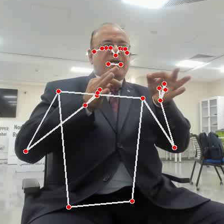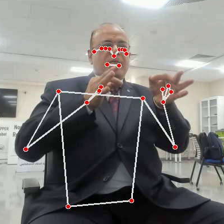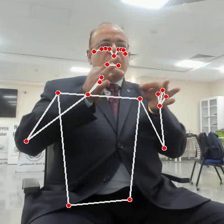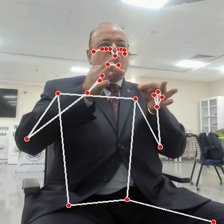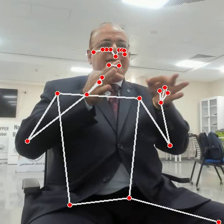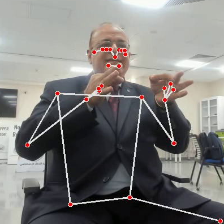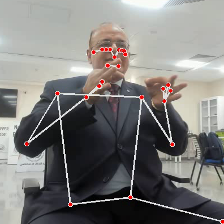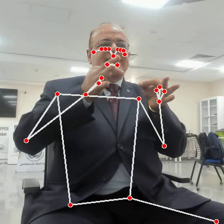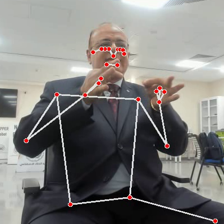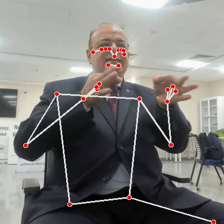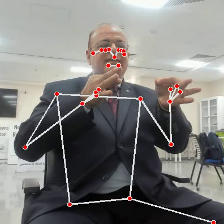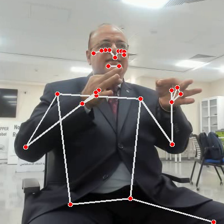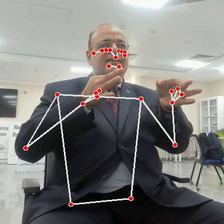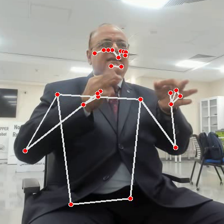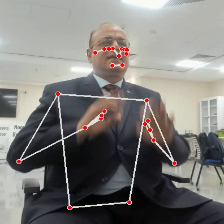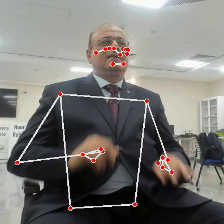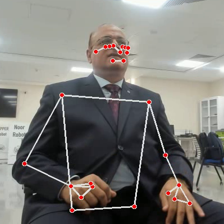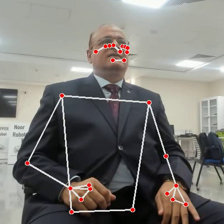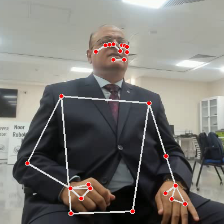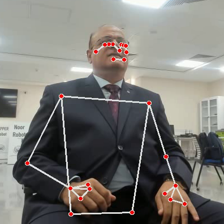mohands